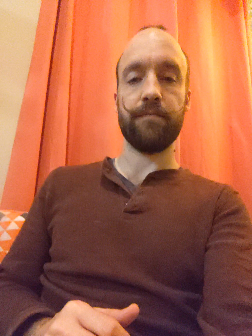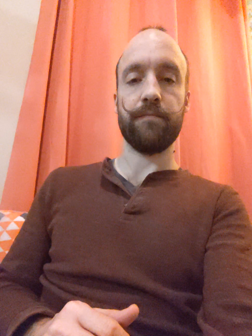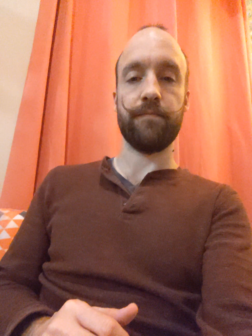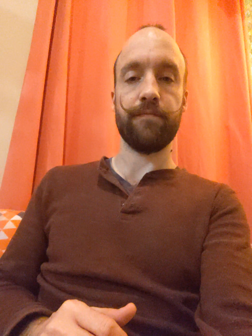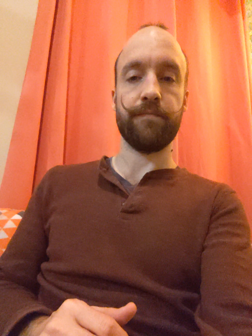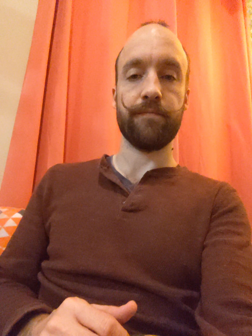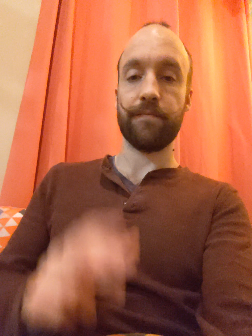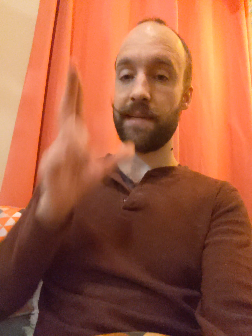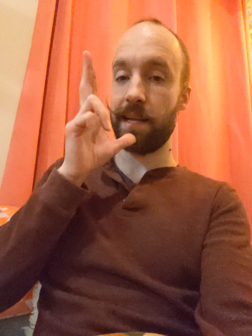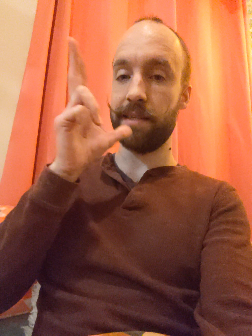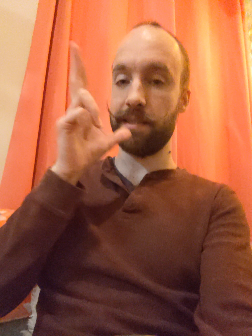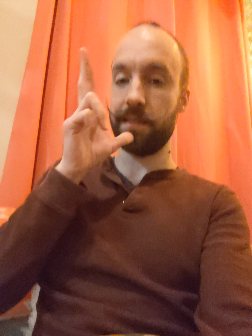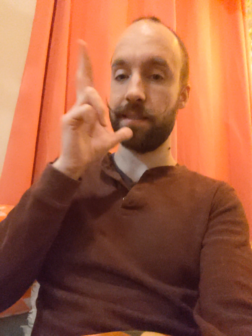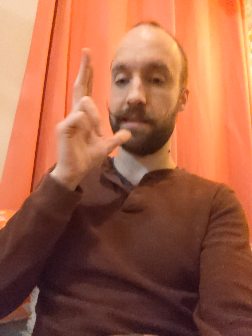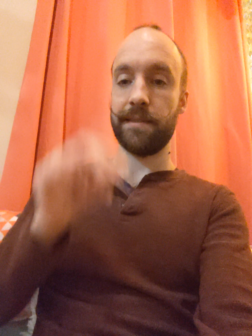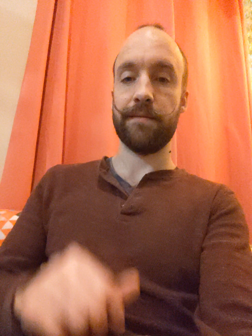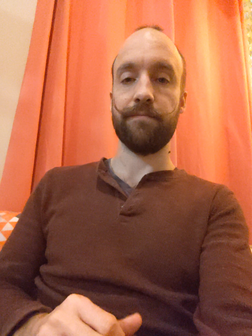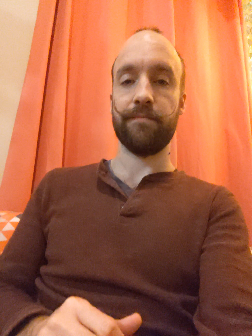hen